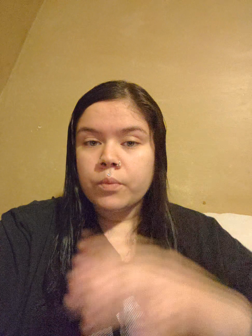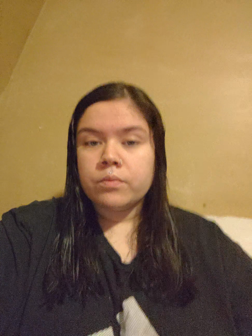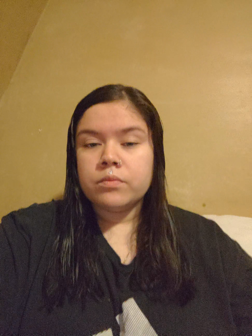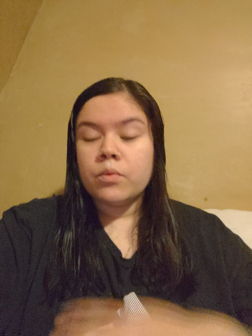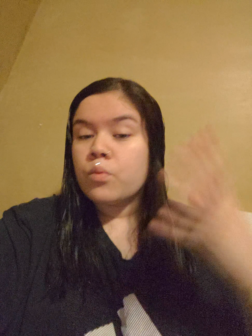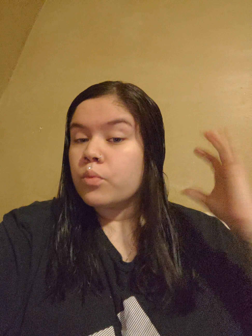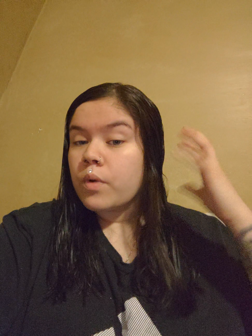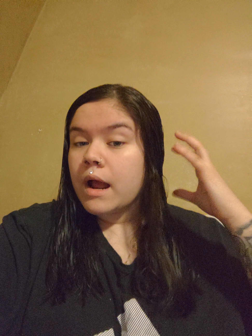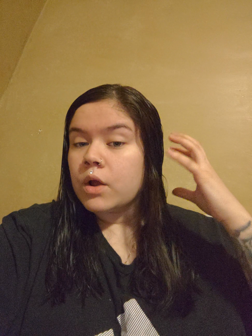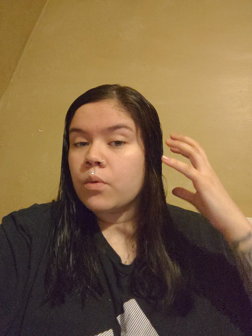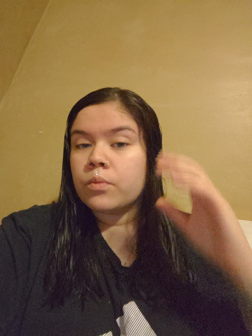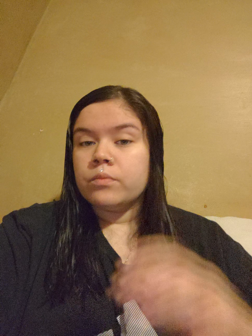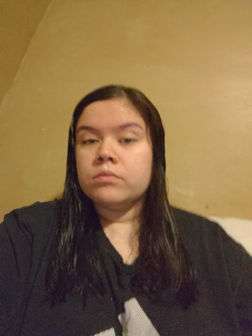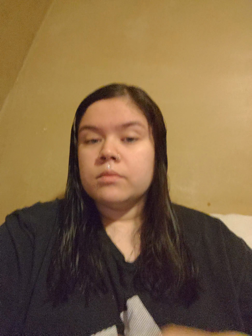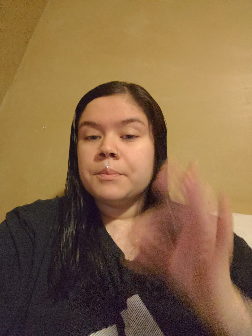radio